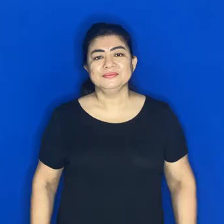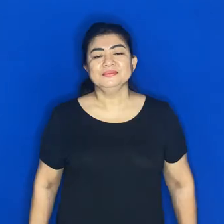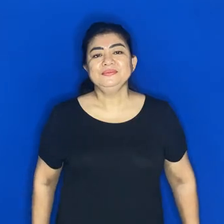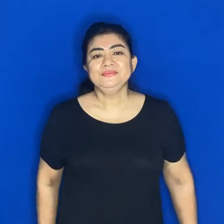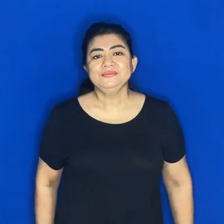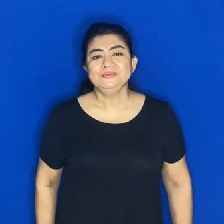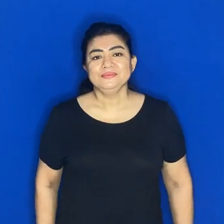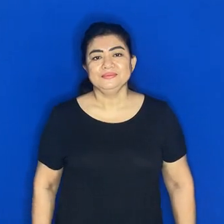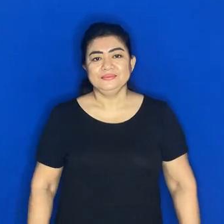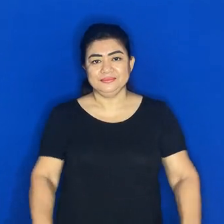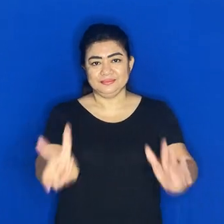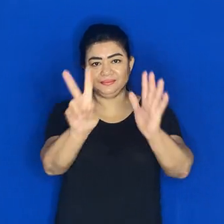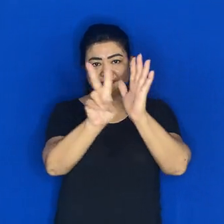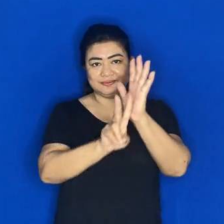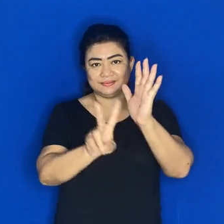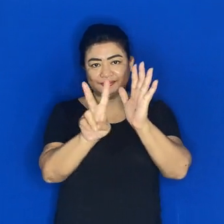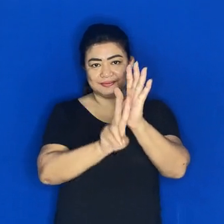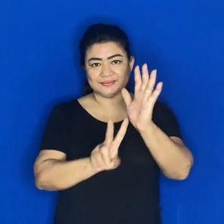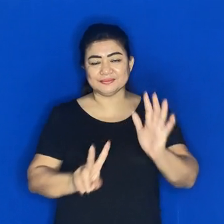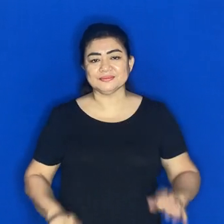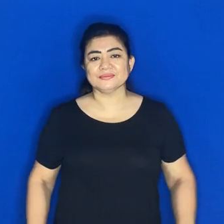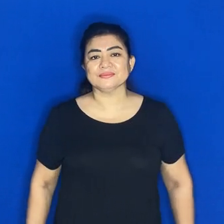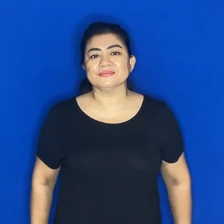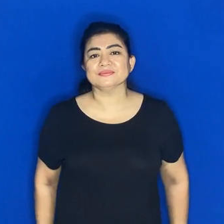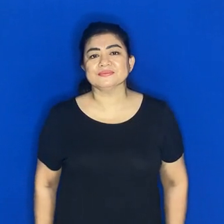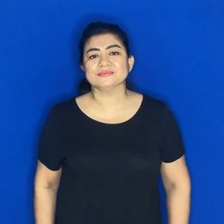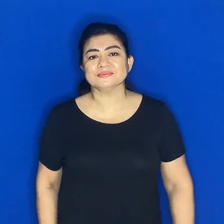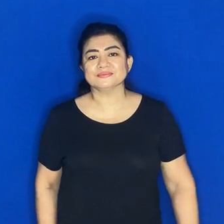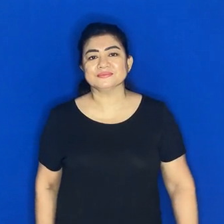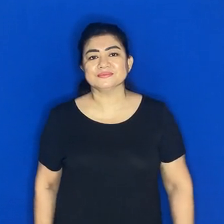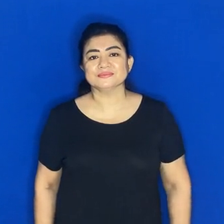violet